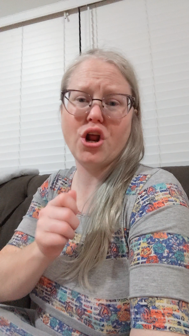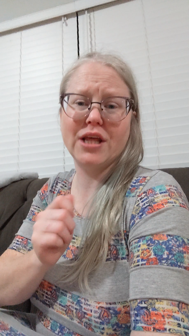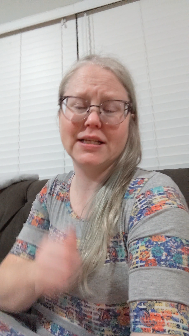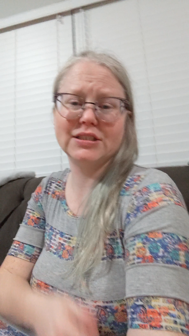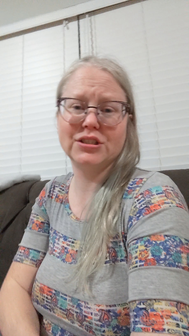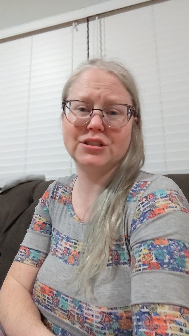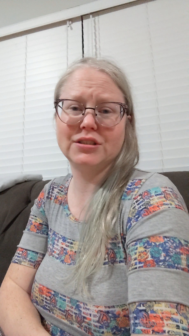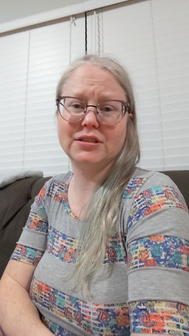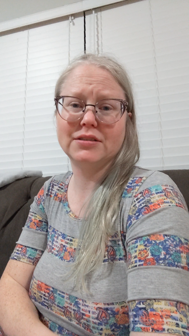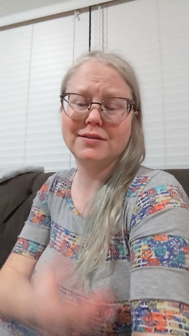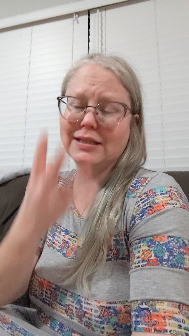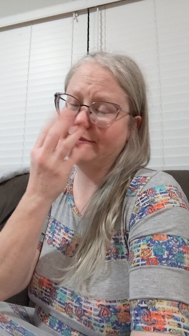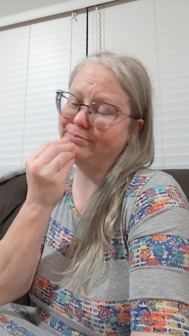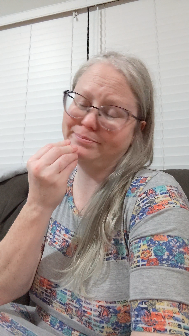asleep